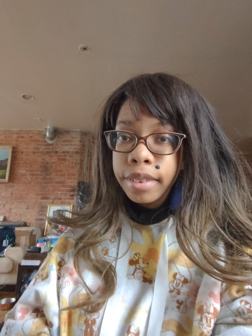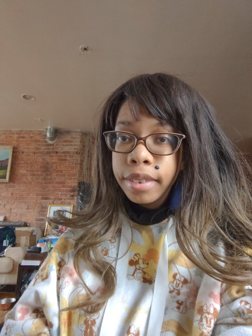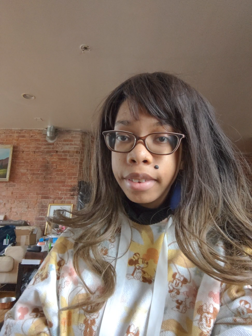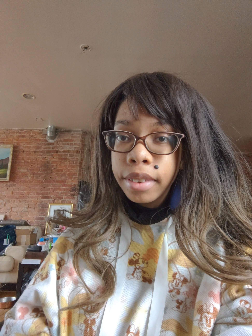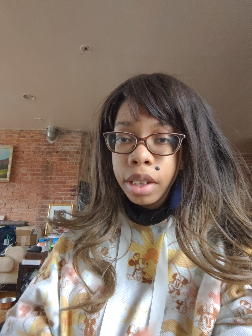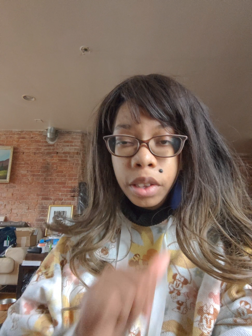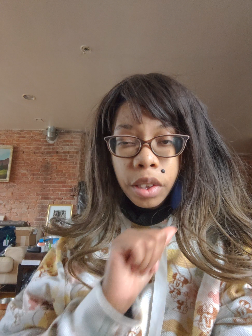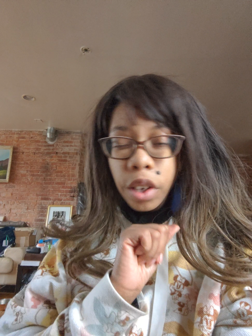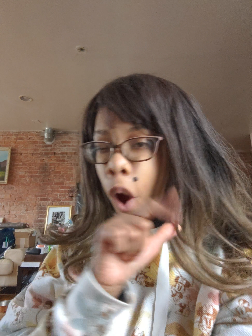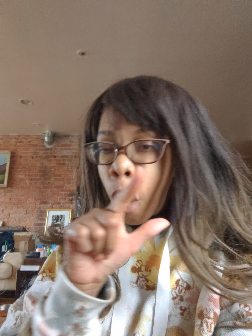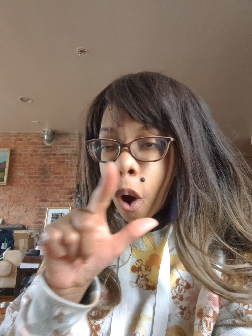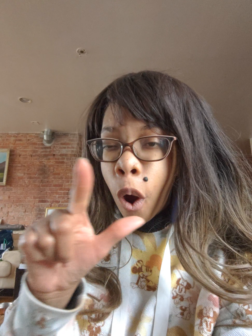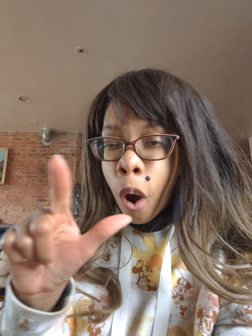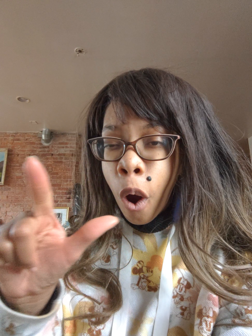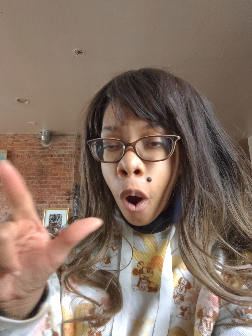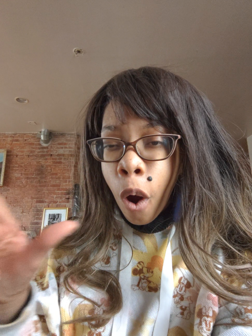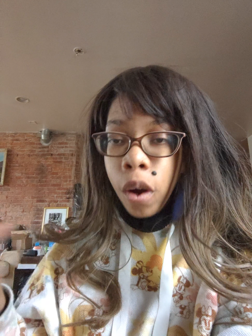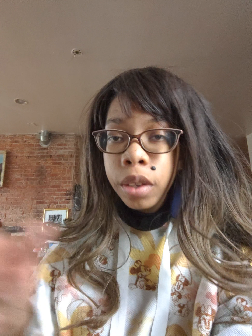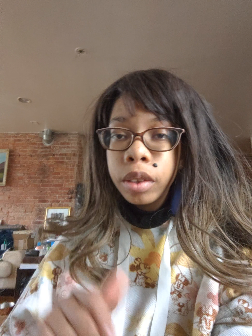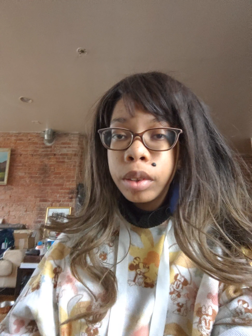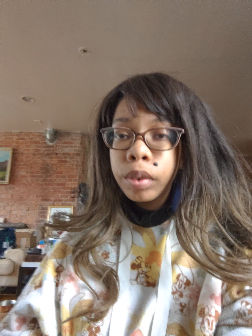all